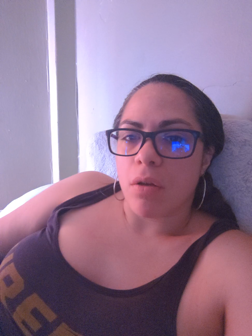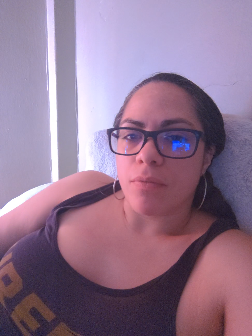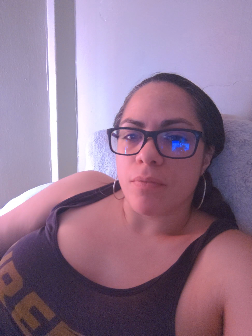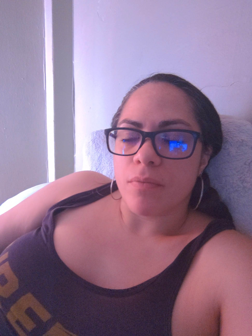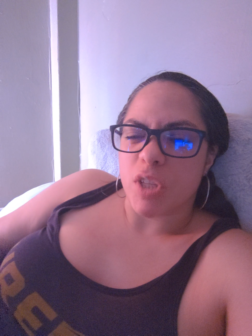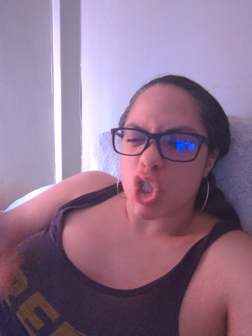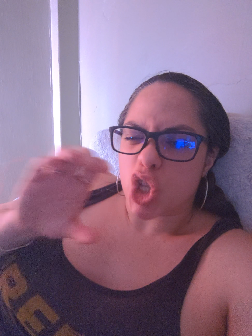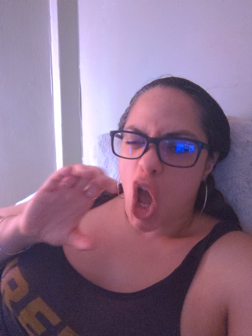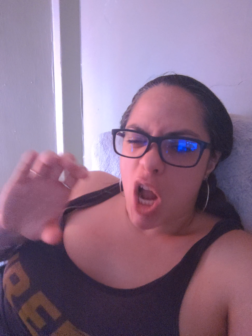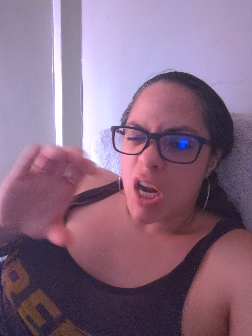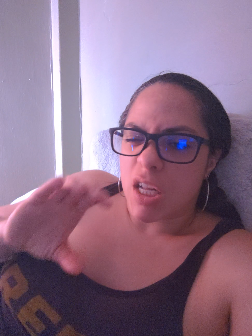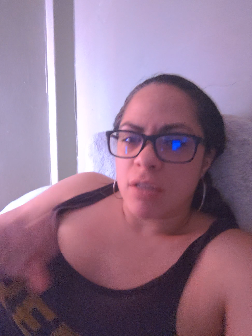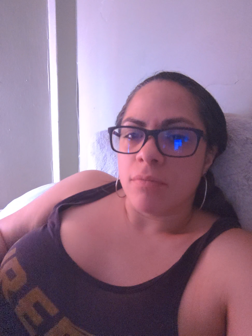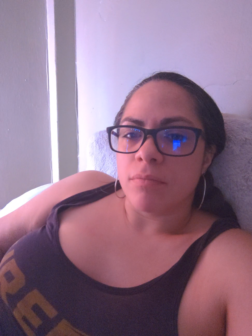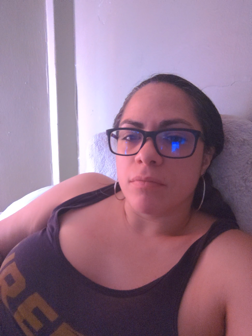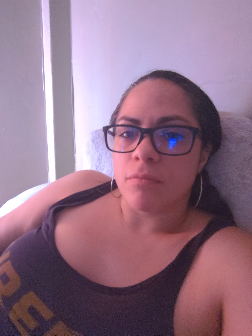chocolate